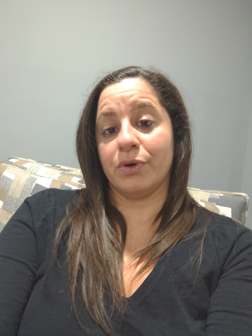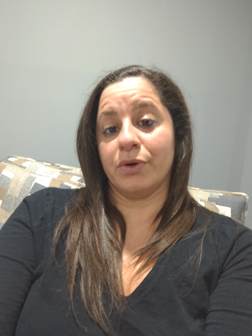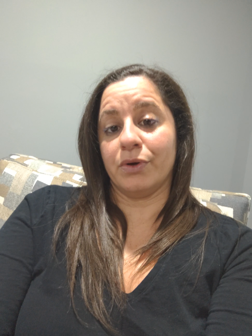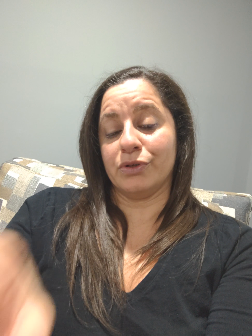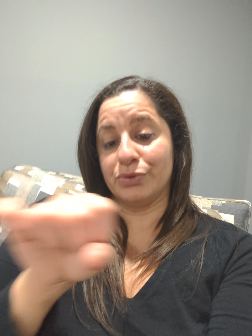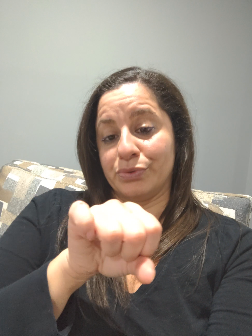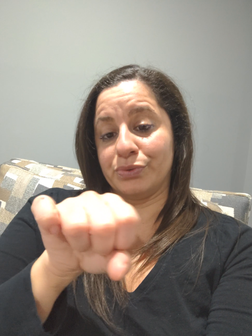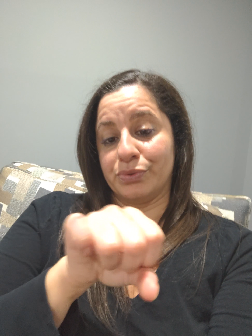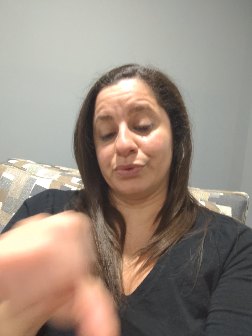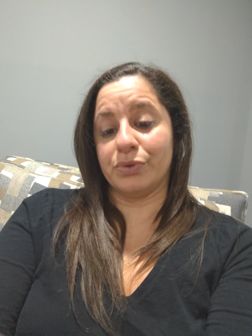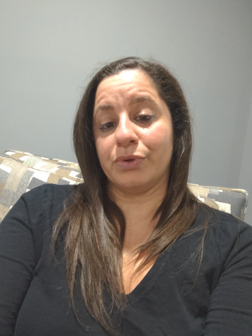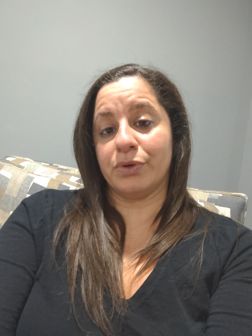shoe